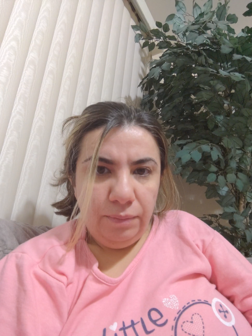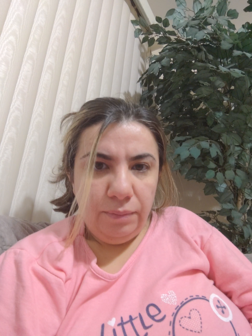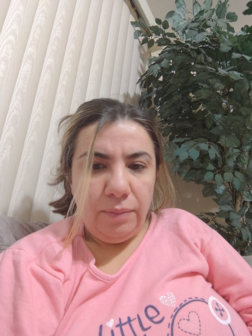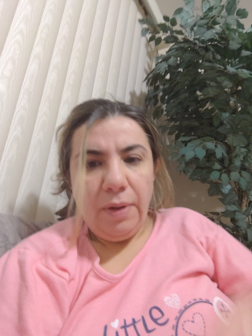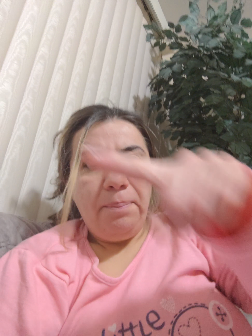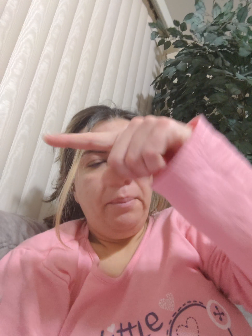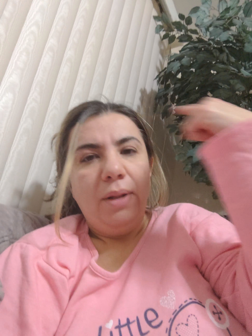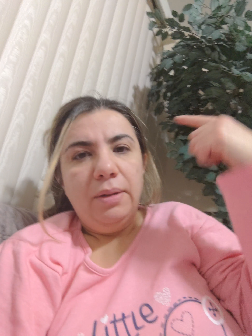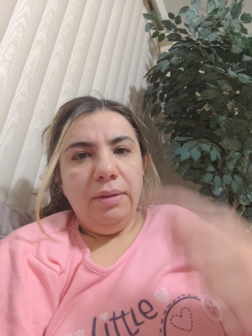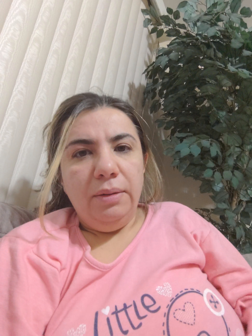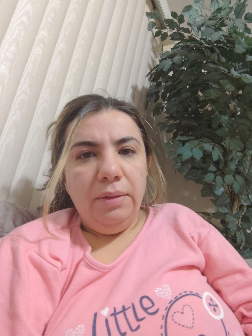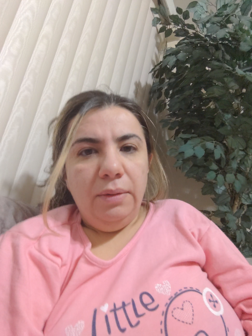black